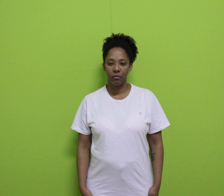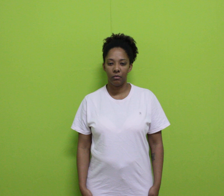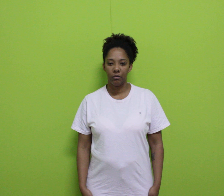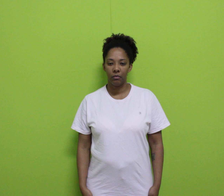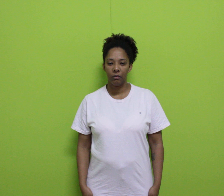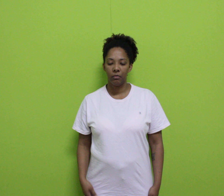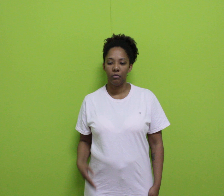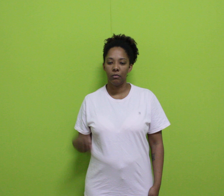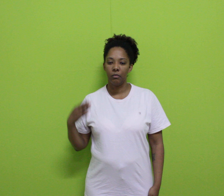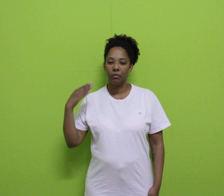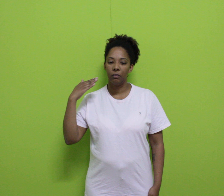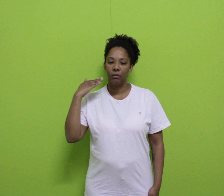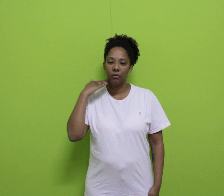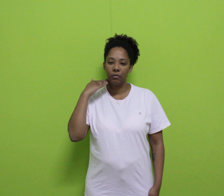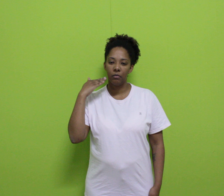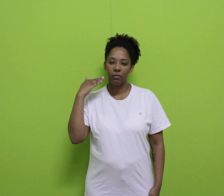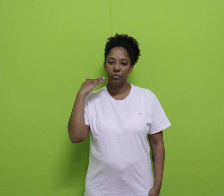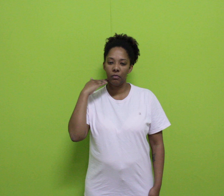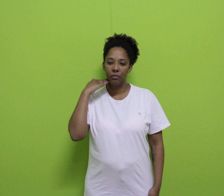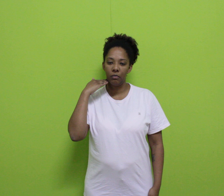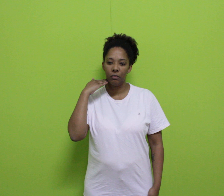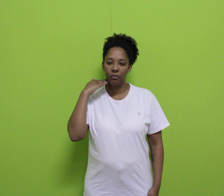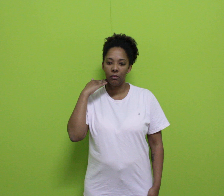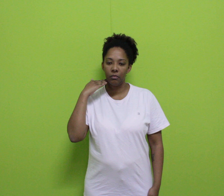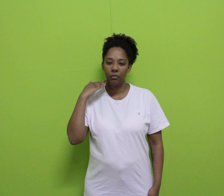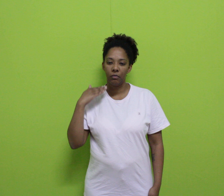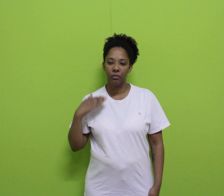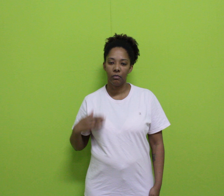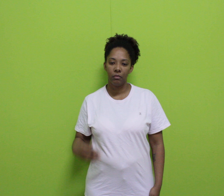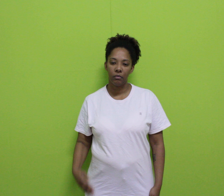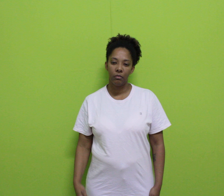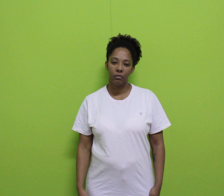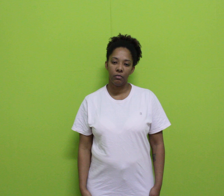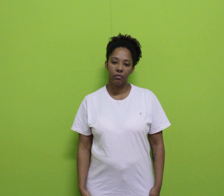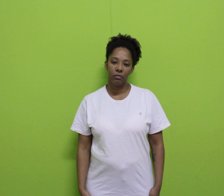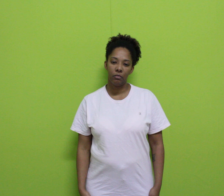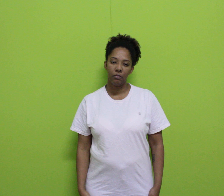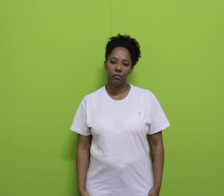banco